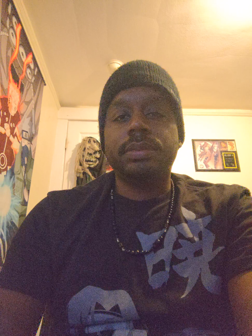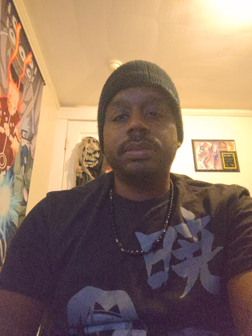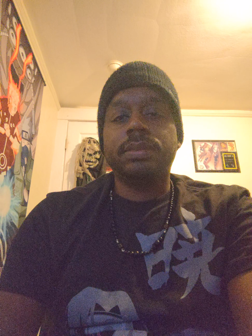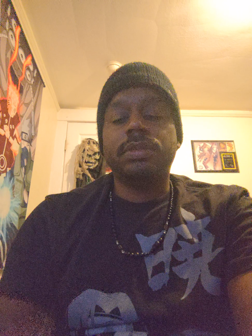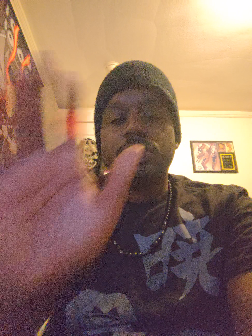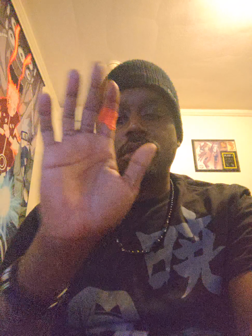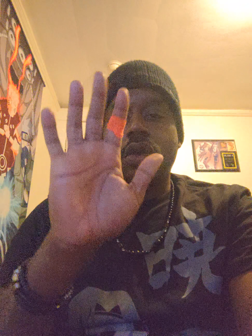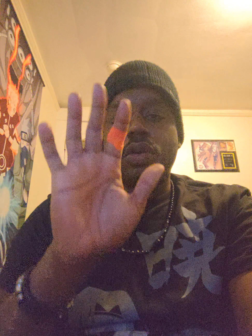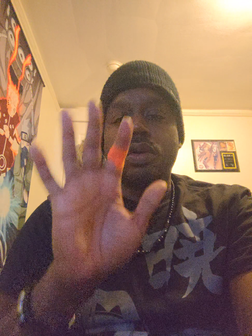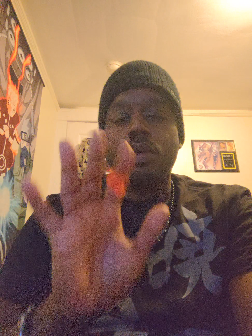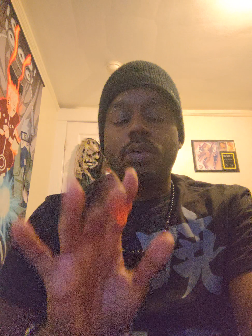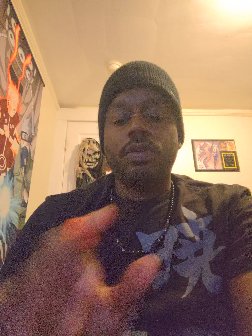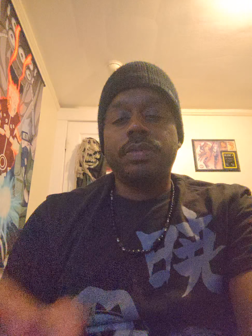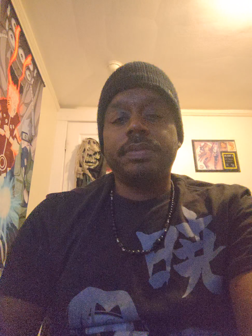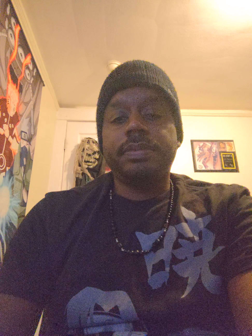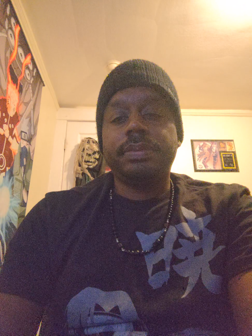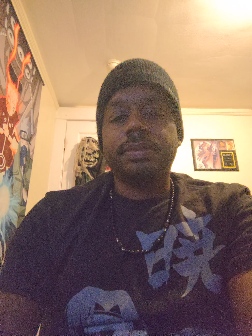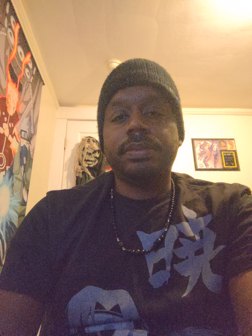snow